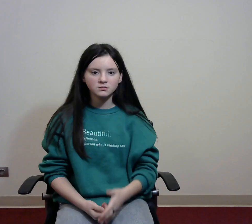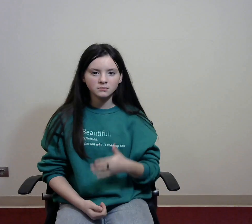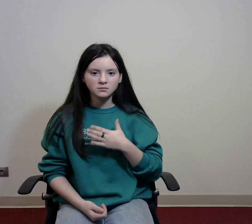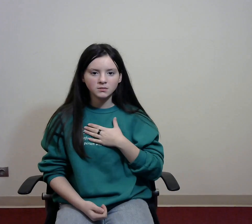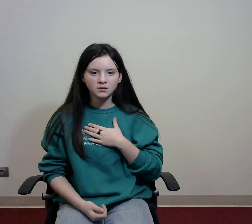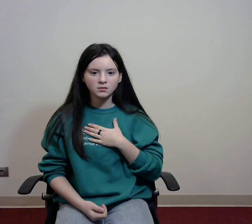mən